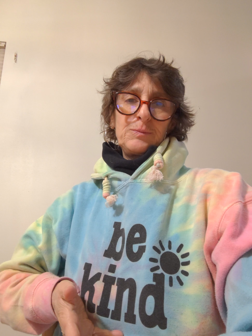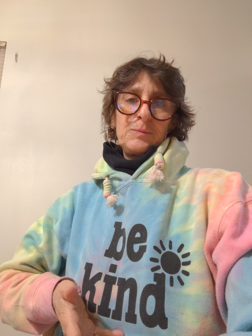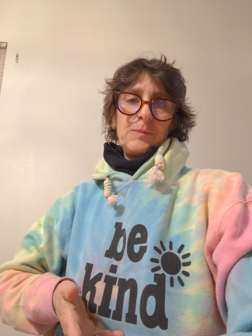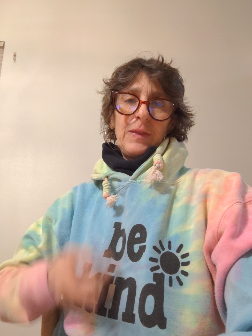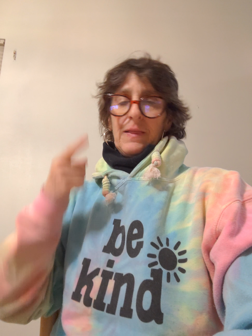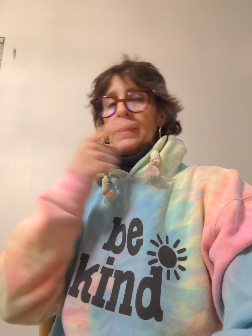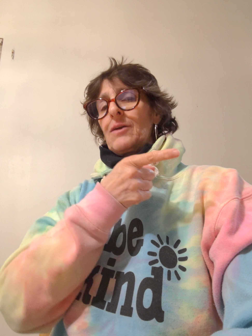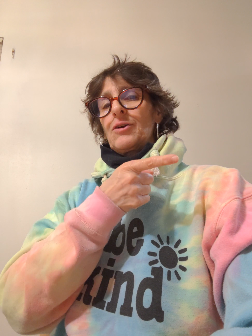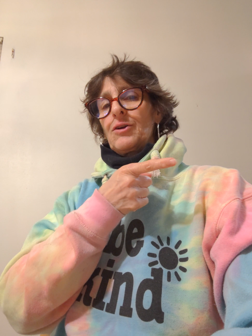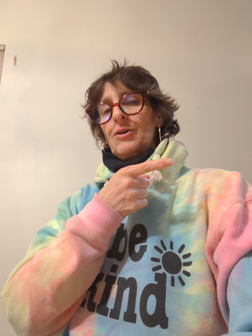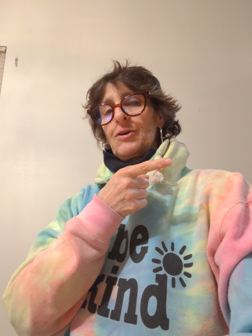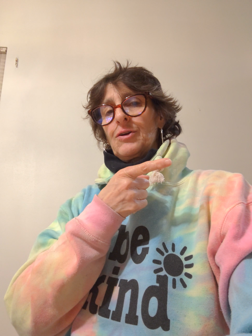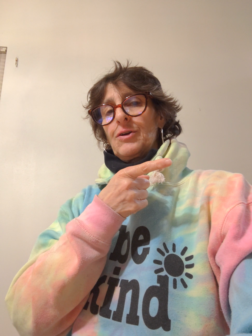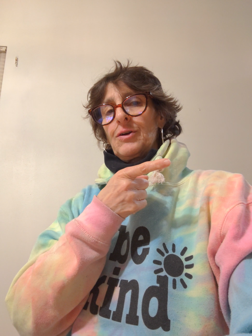there